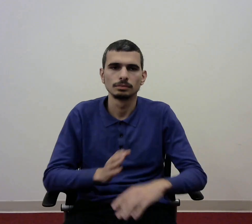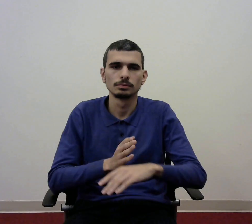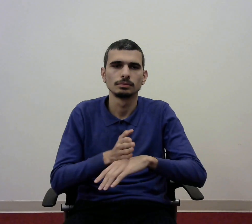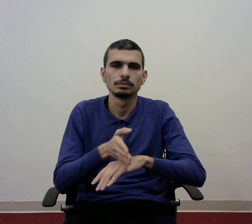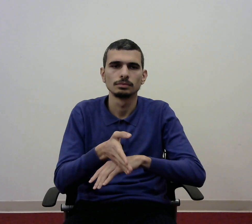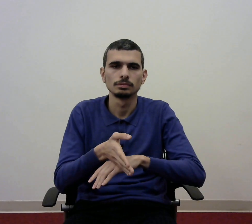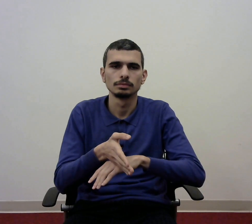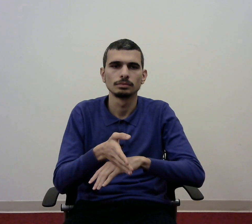müraciət